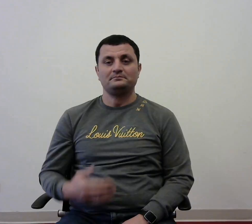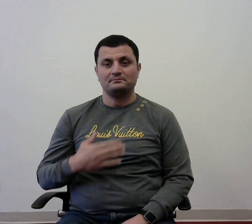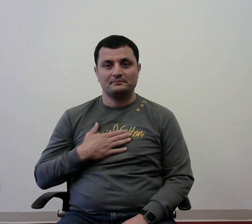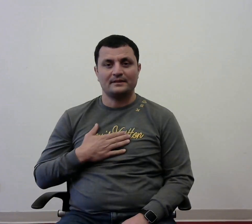mən